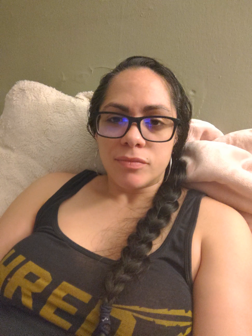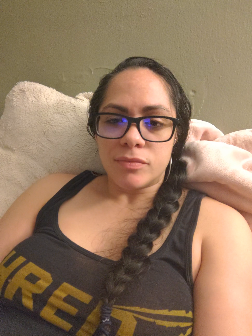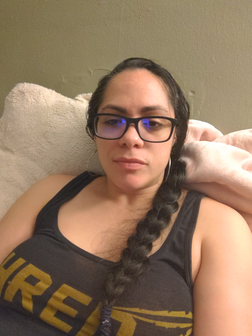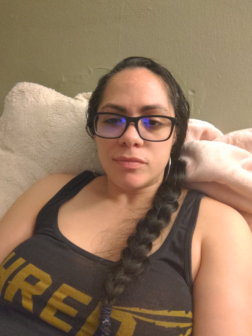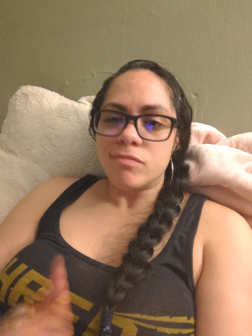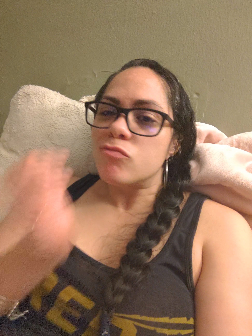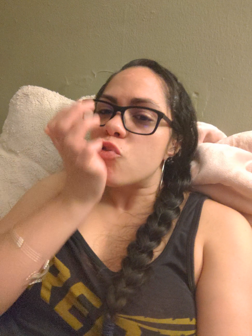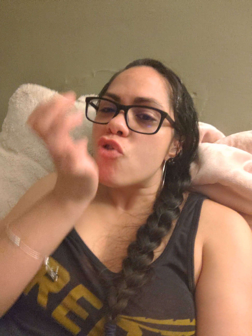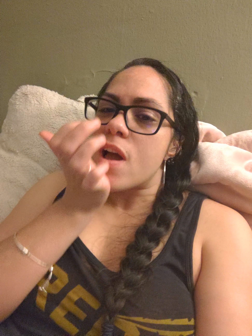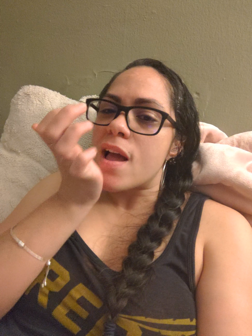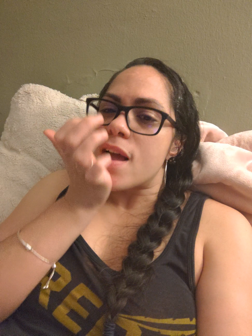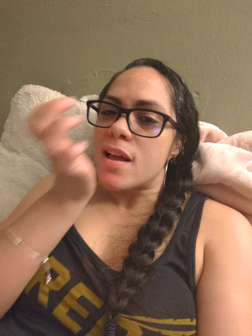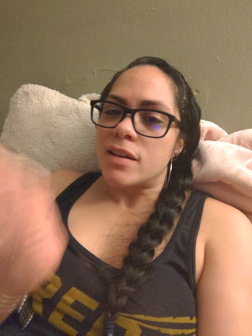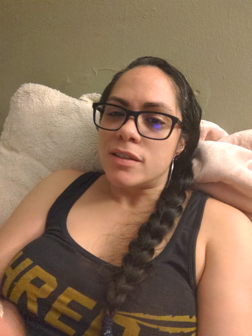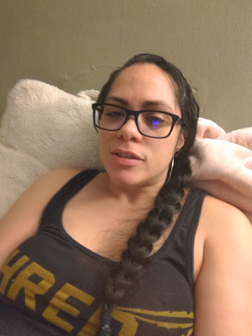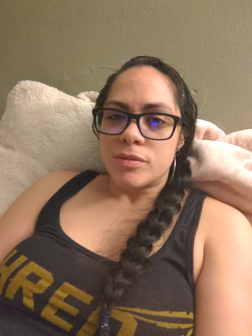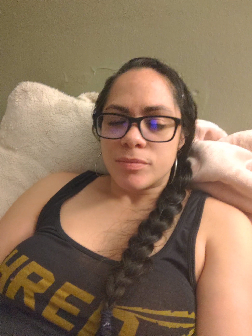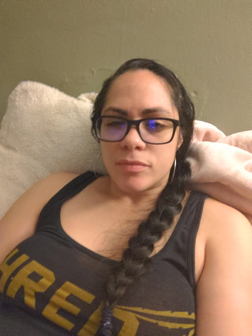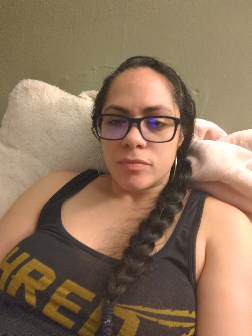grass